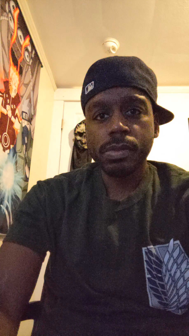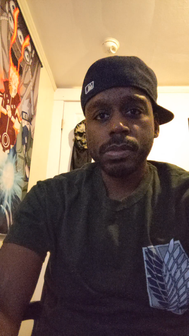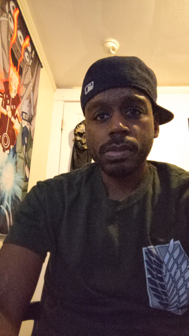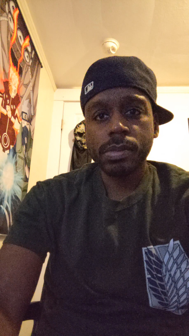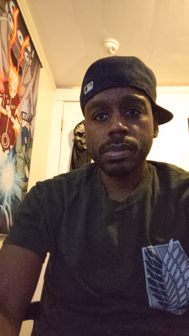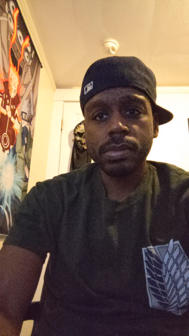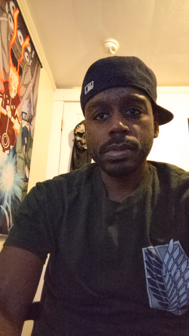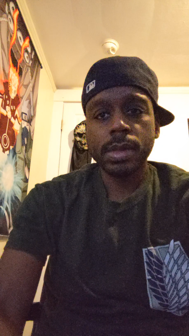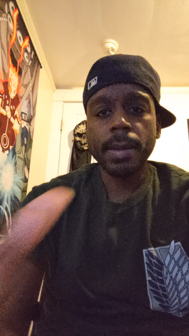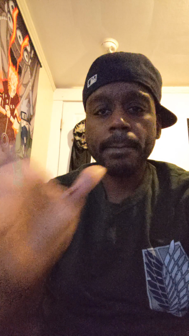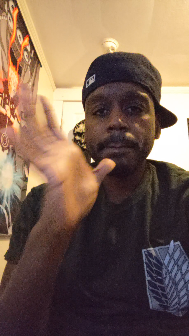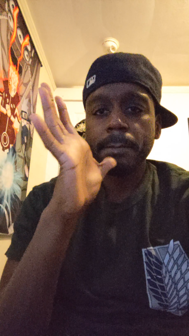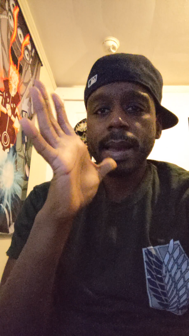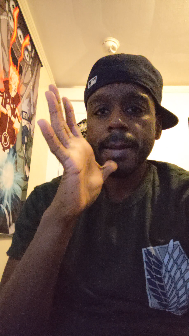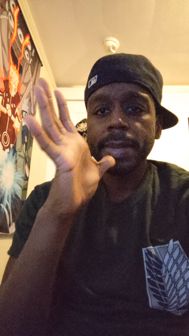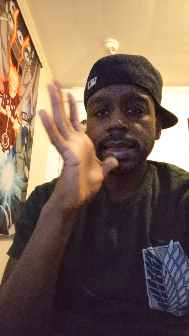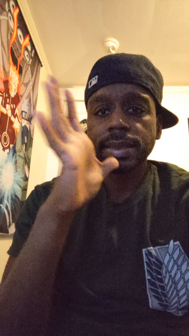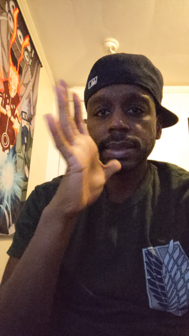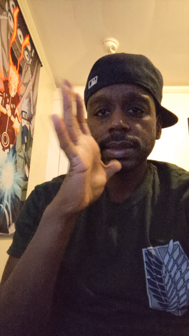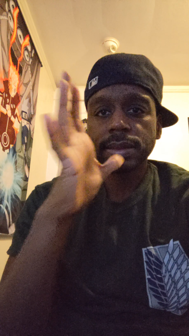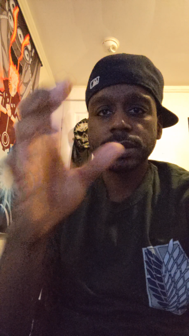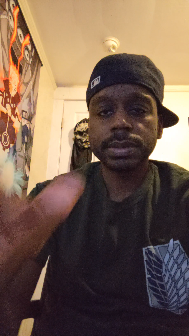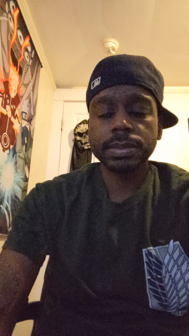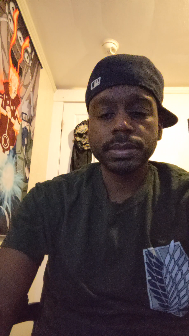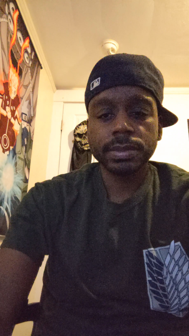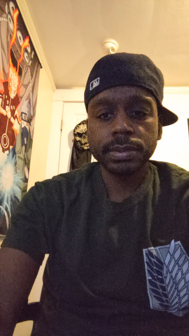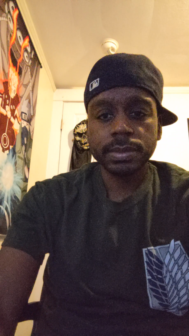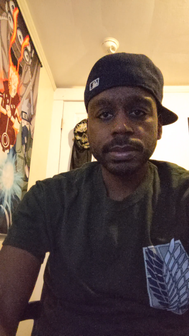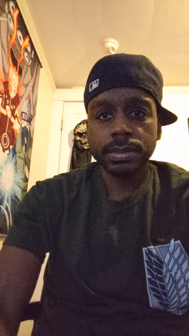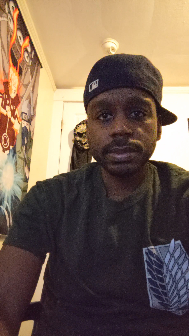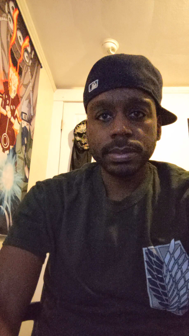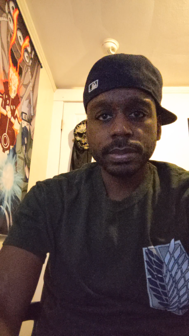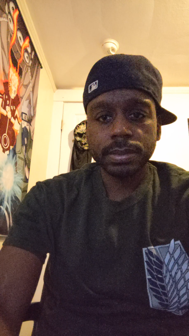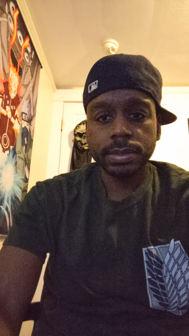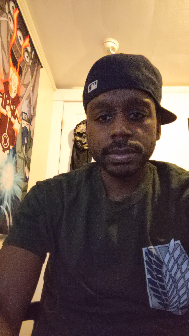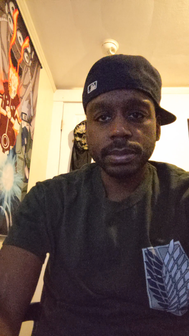mommy